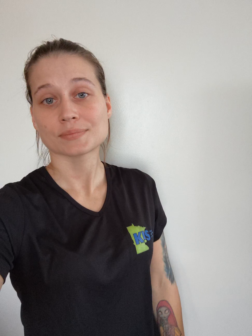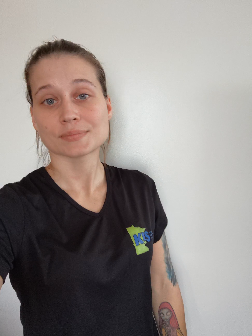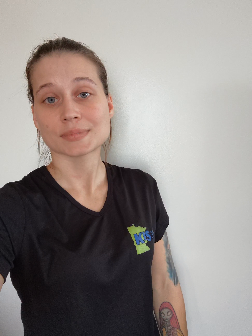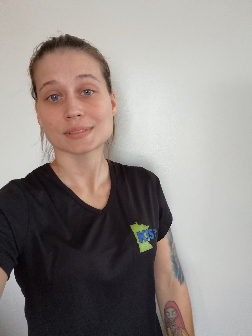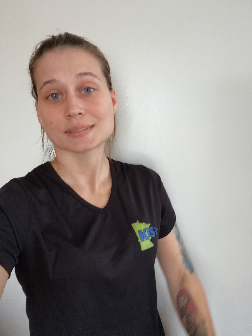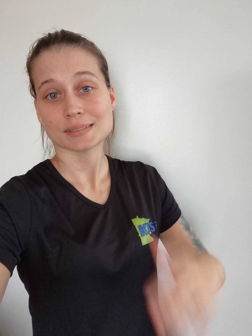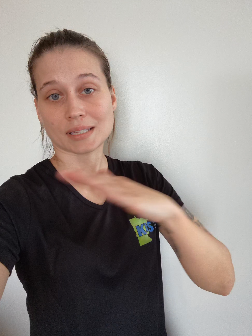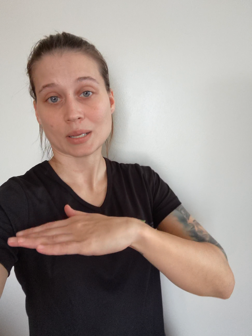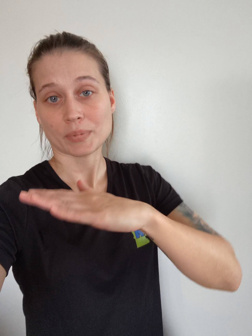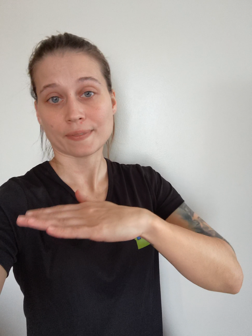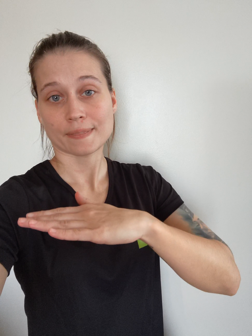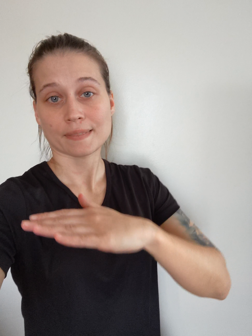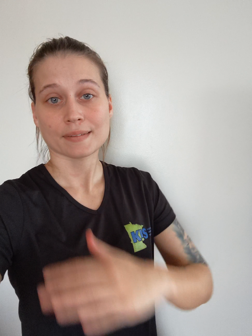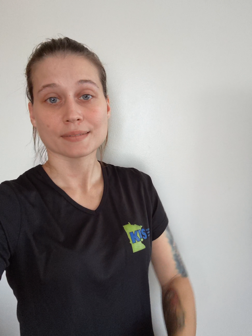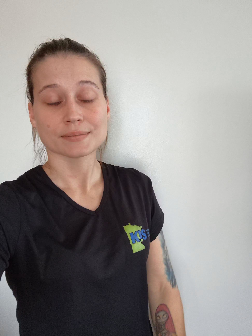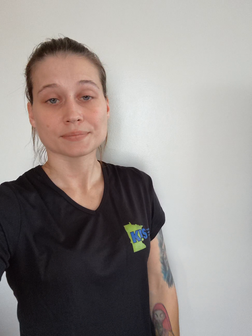table